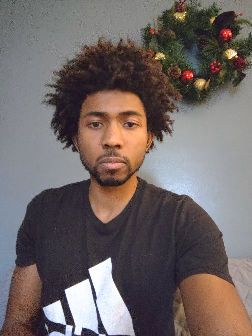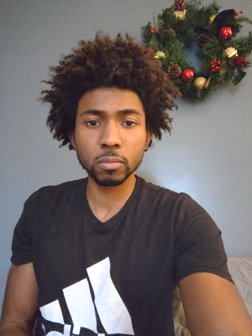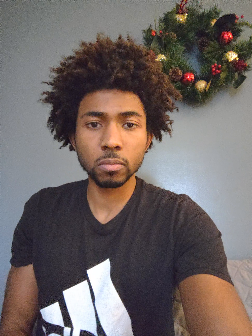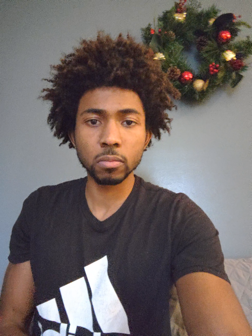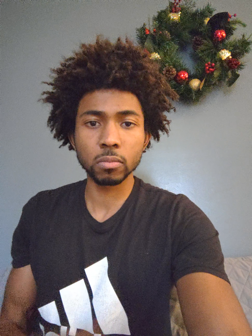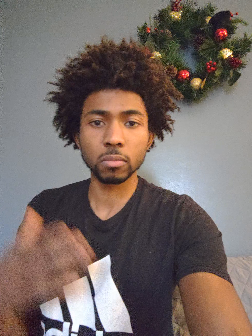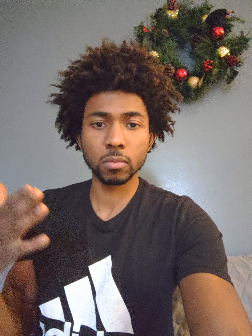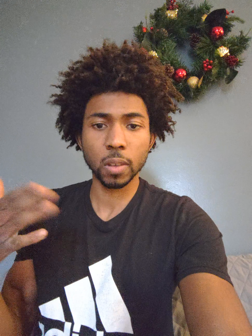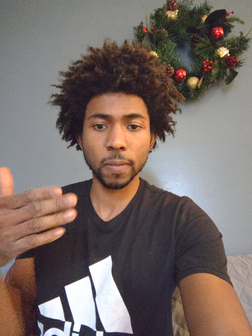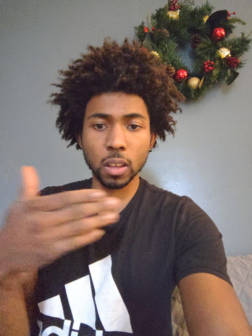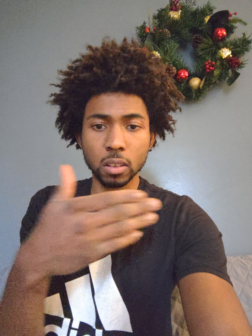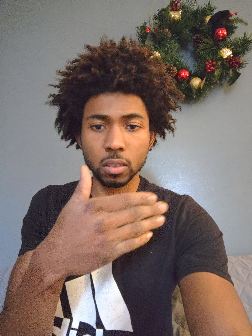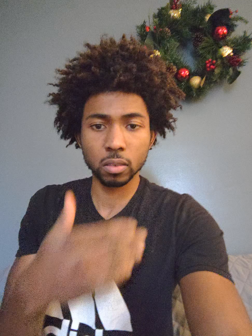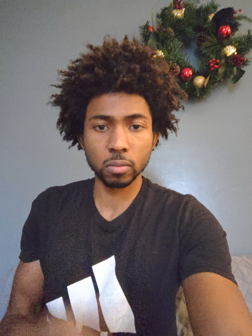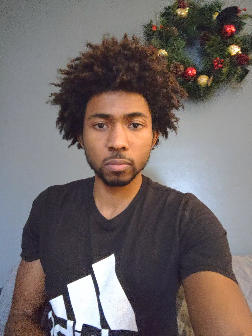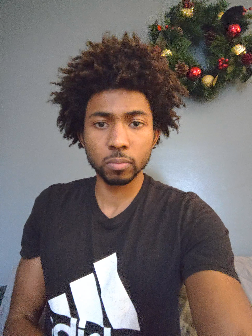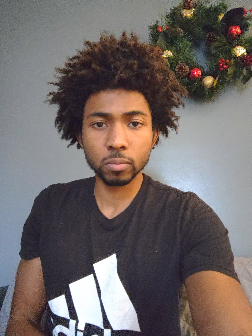fish